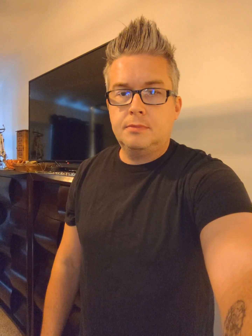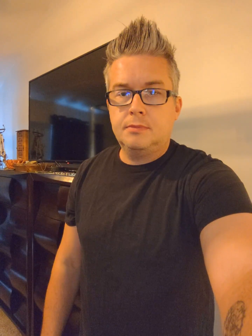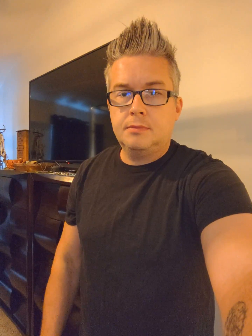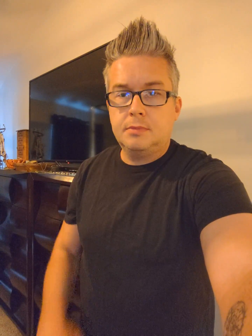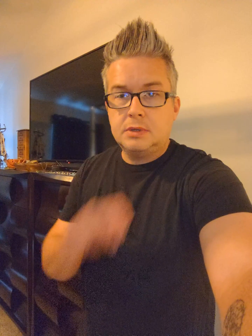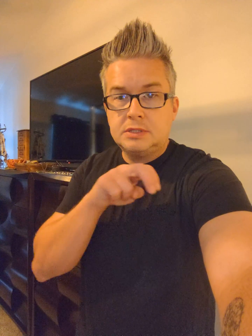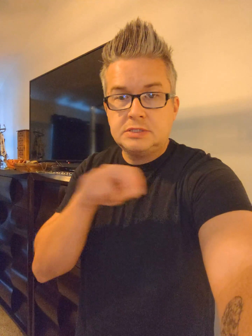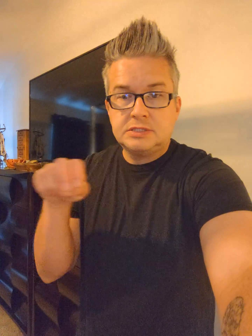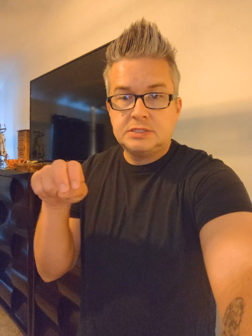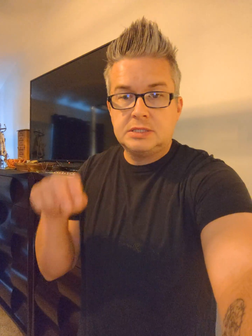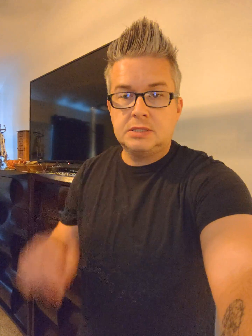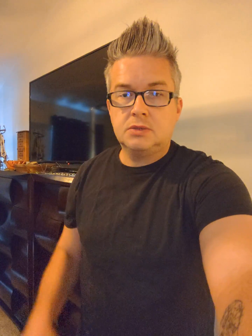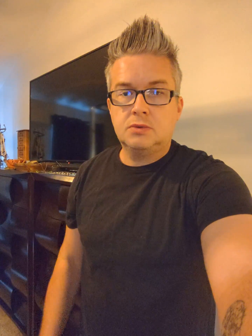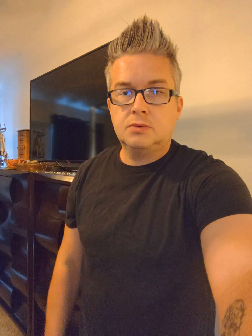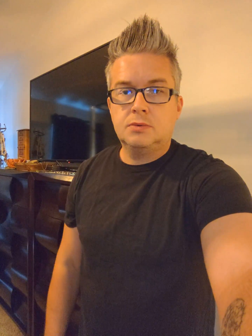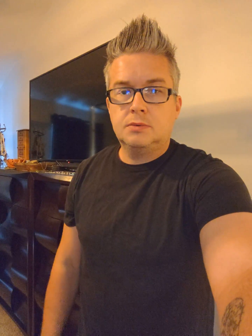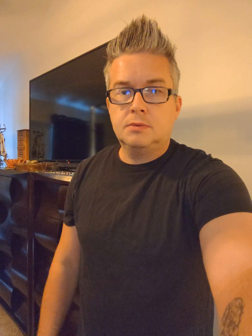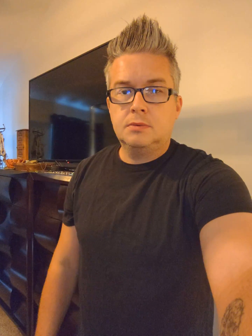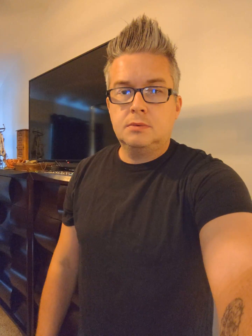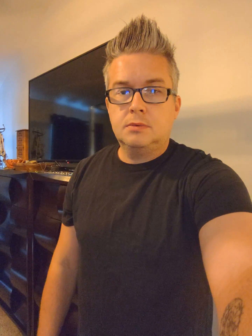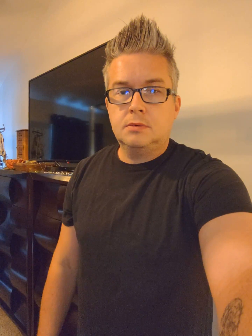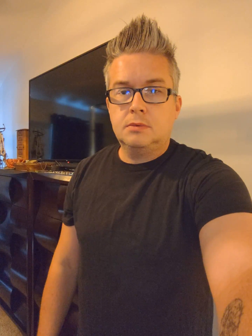couch